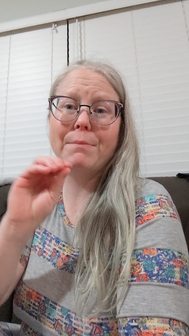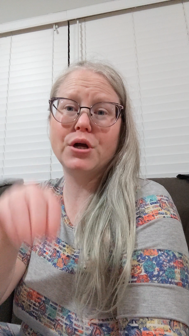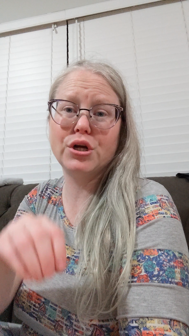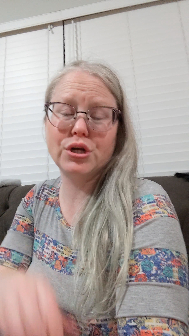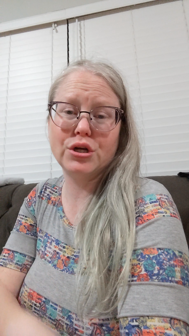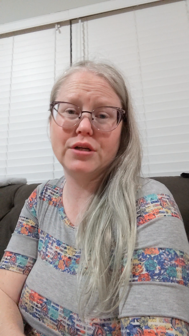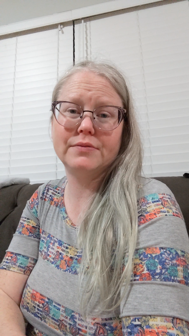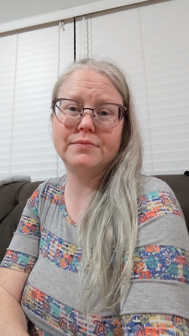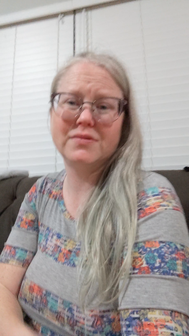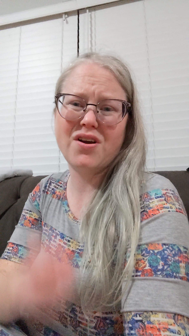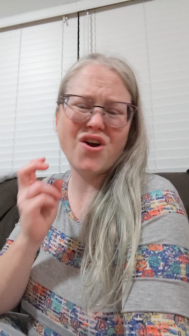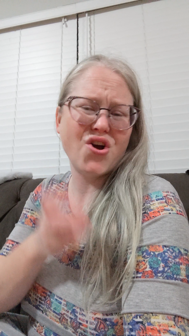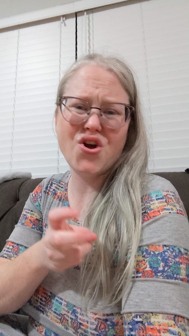hard